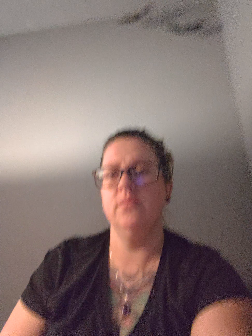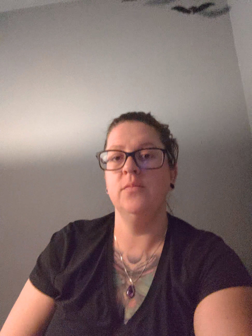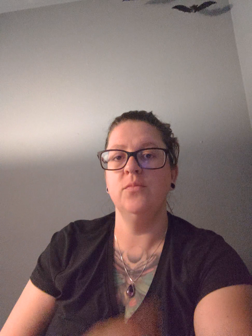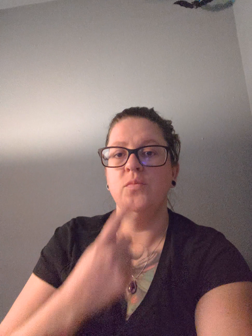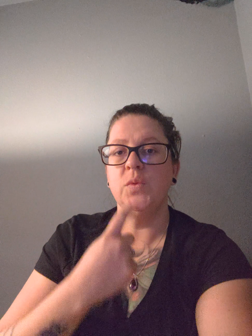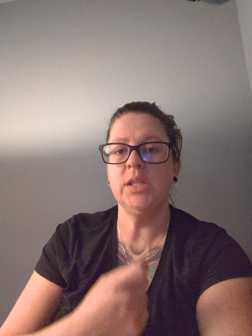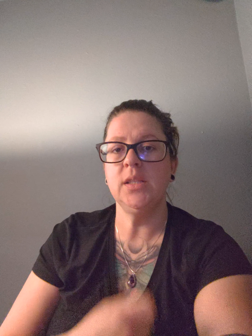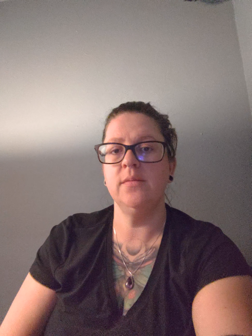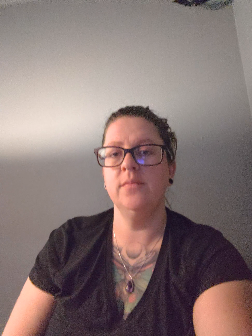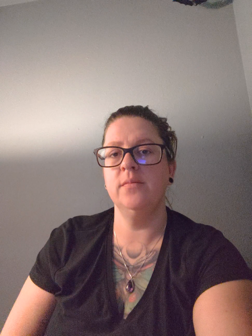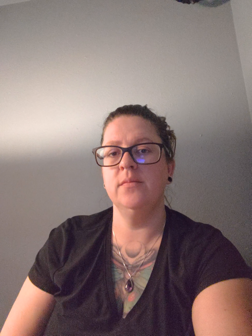red